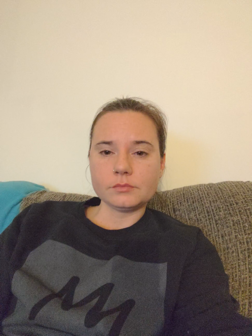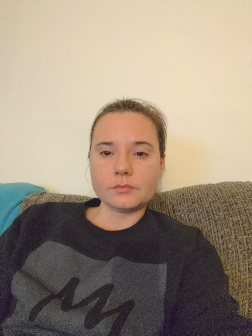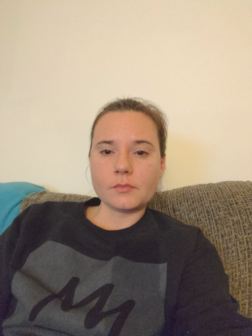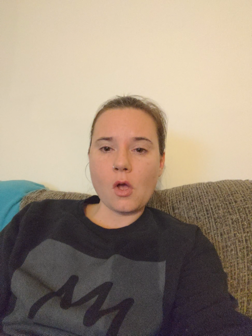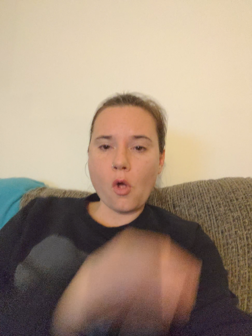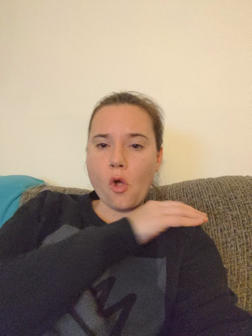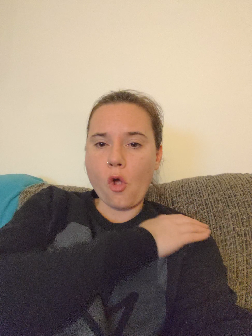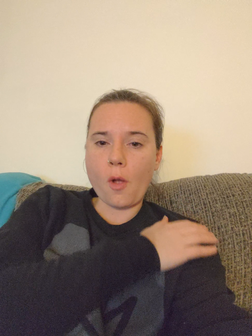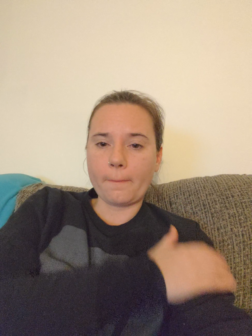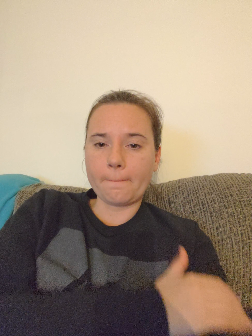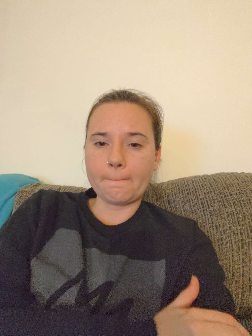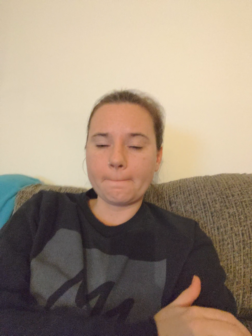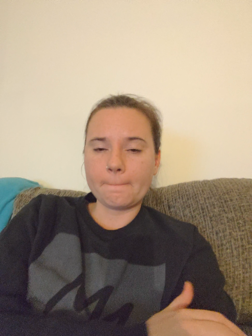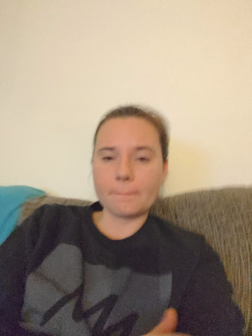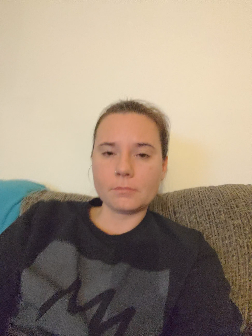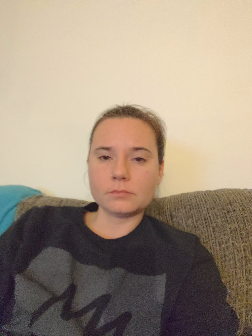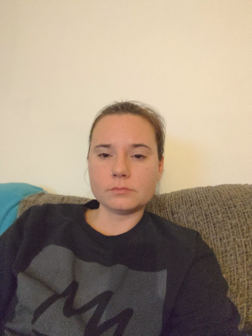arm